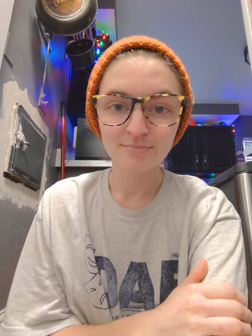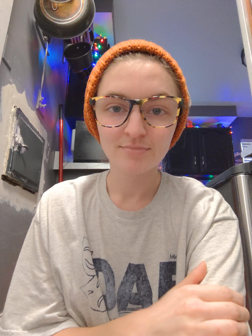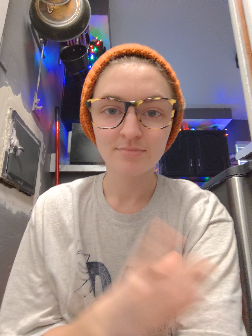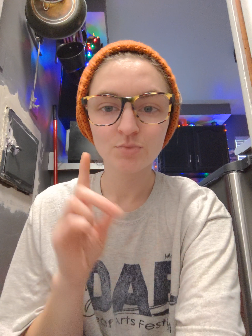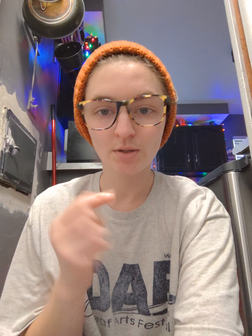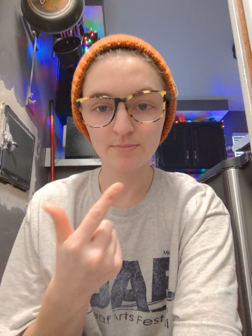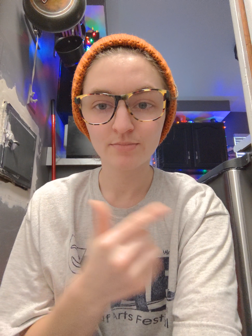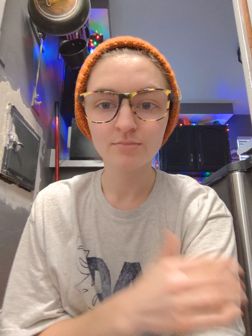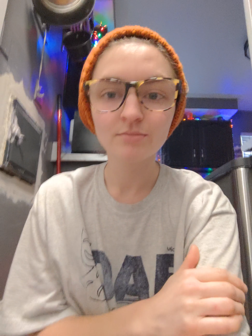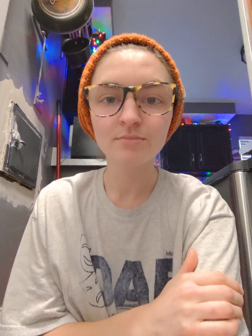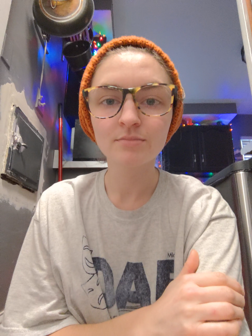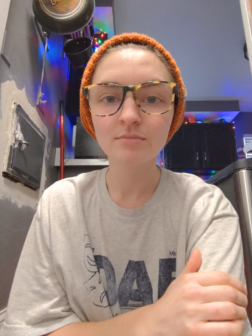dog